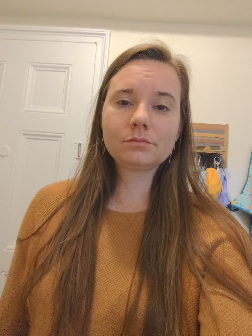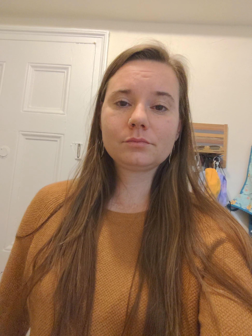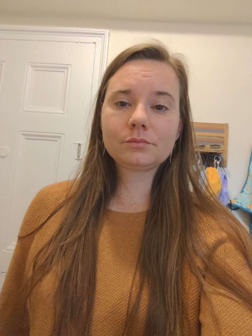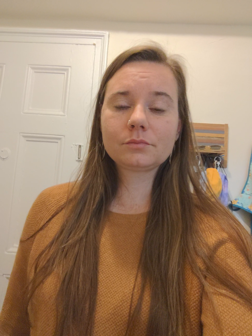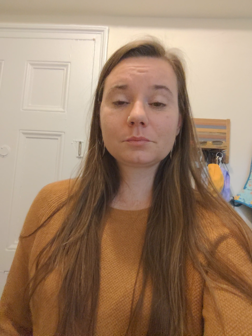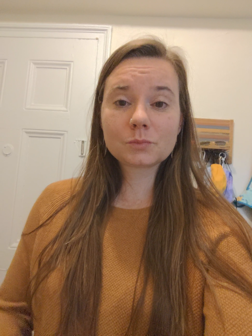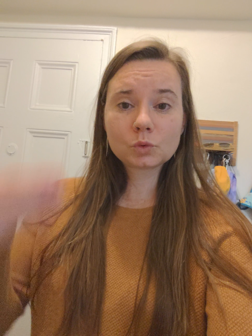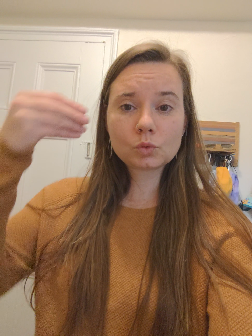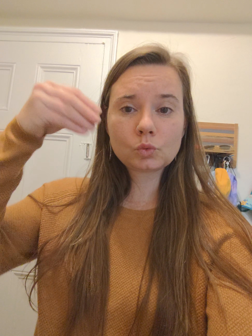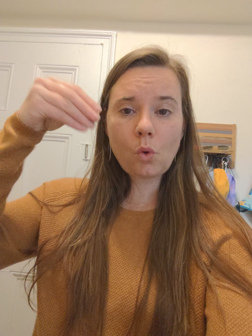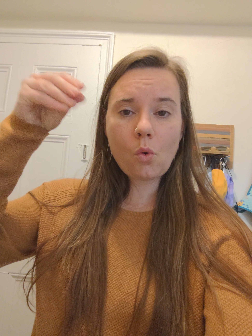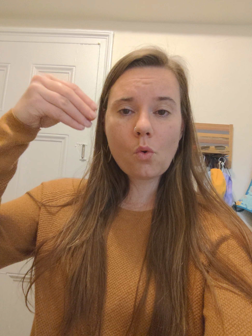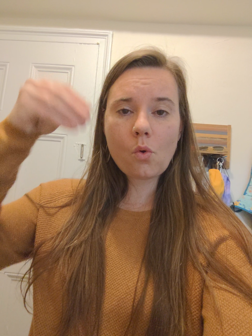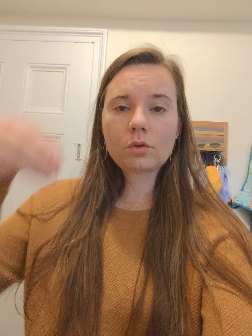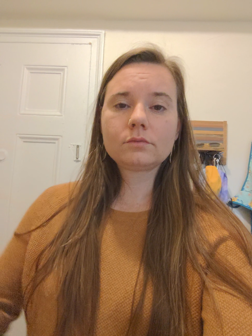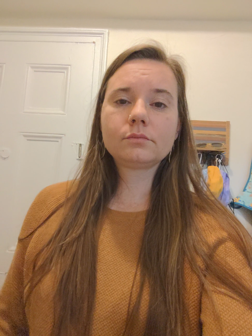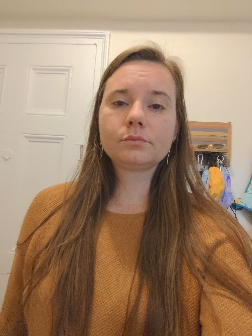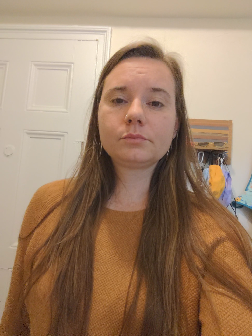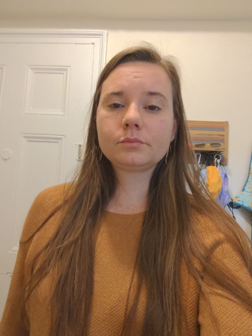store